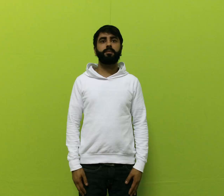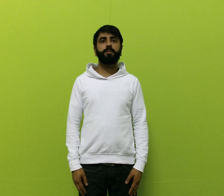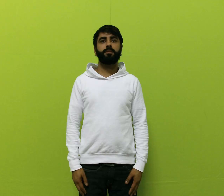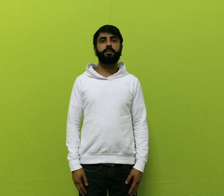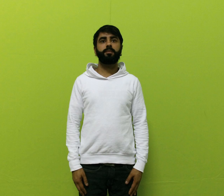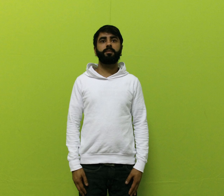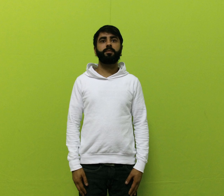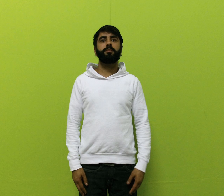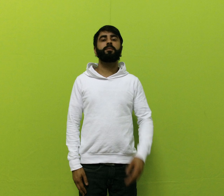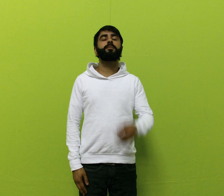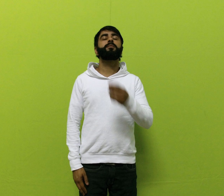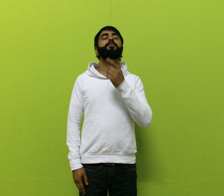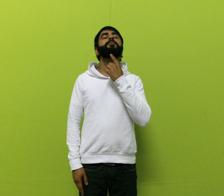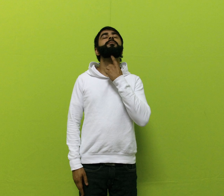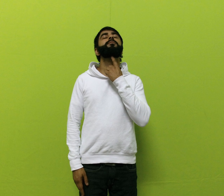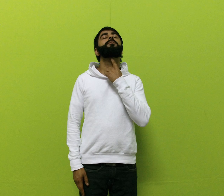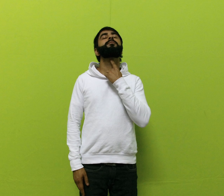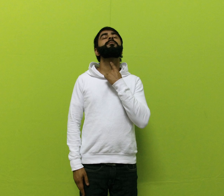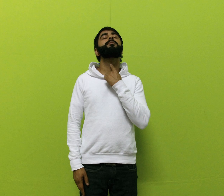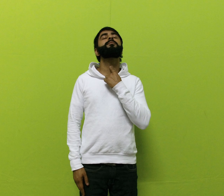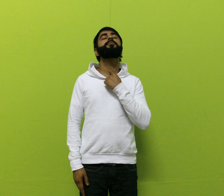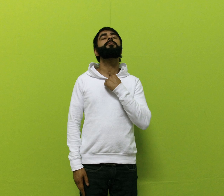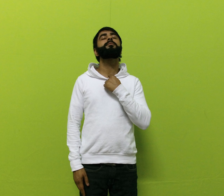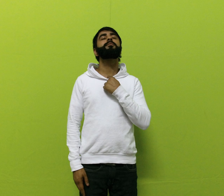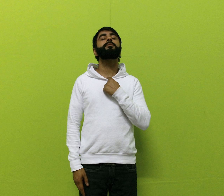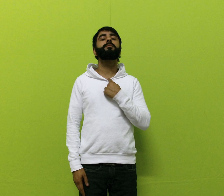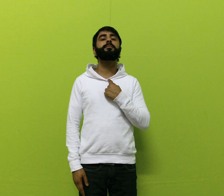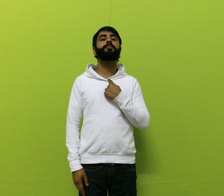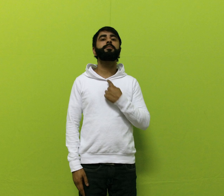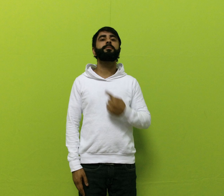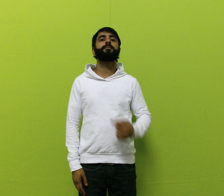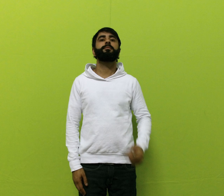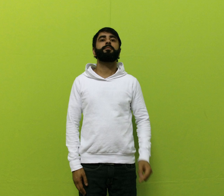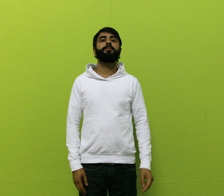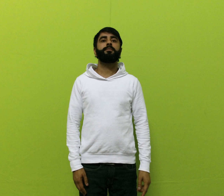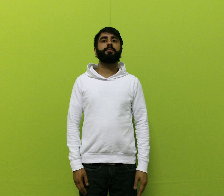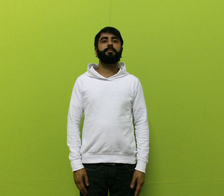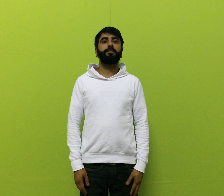vontade